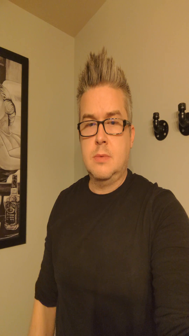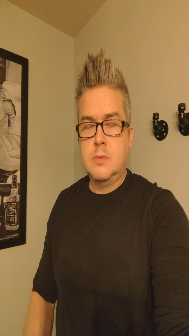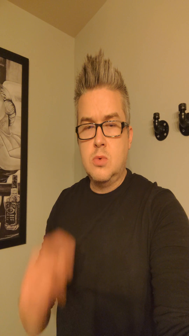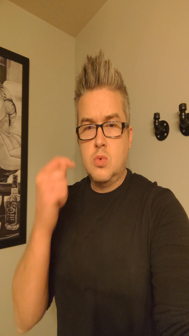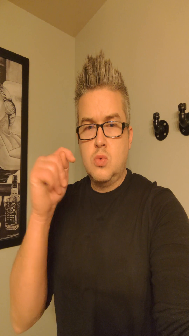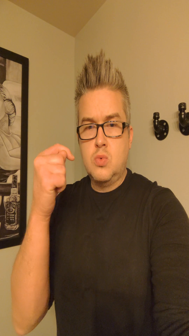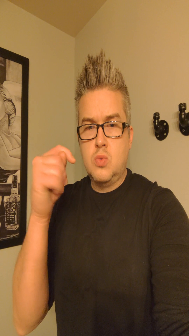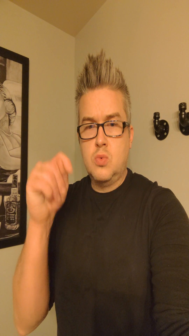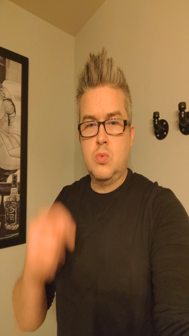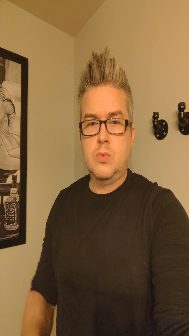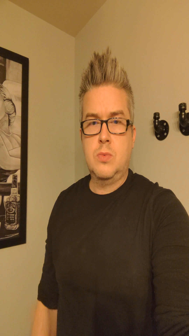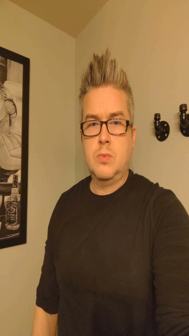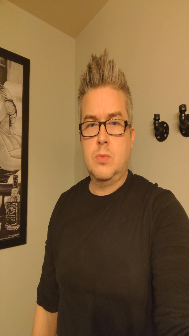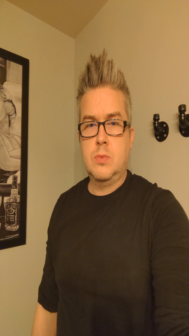toy